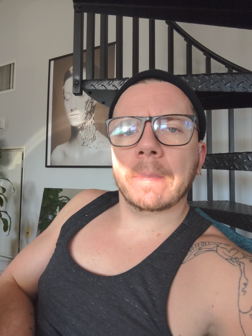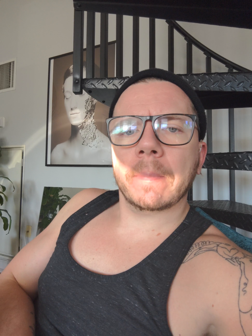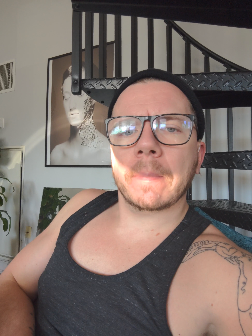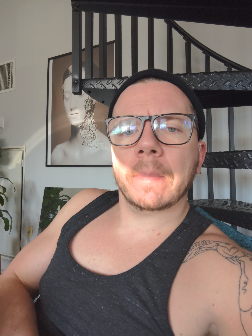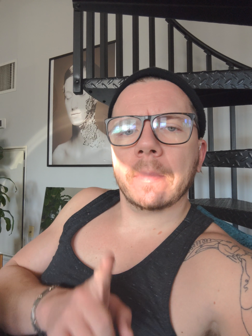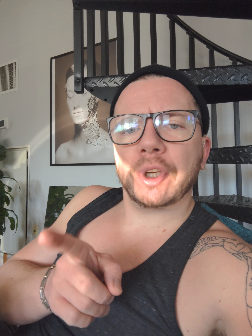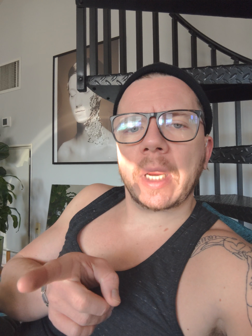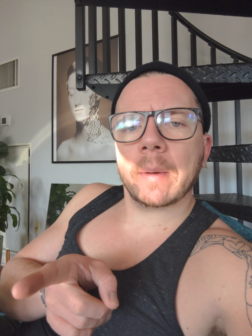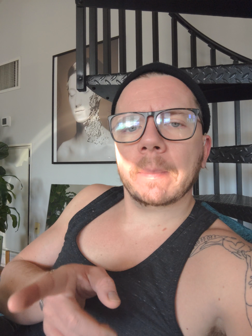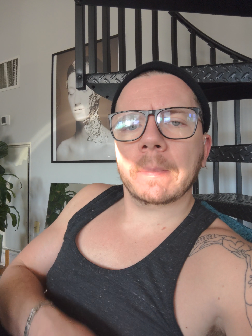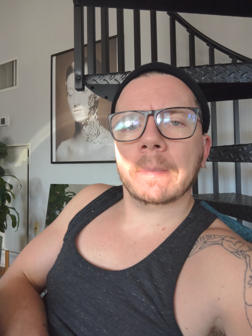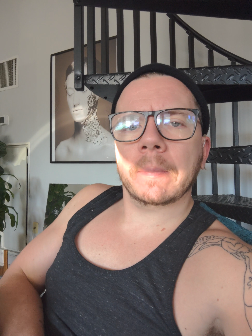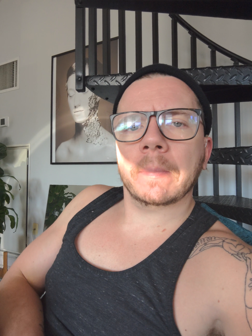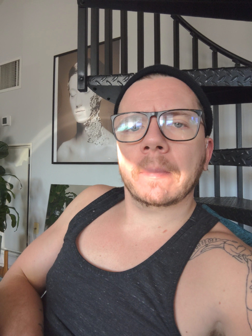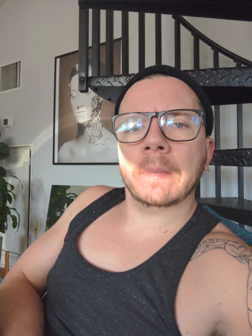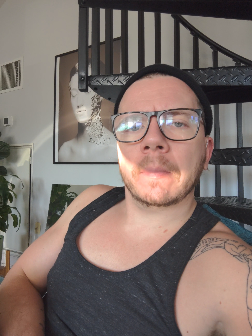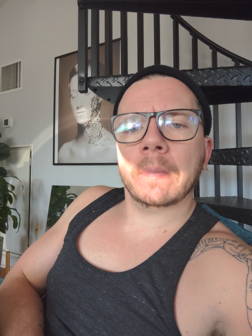he/she/it